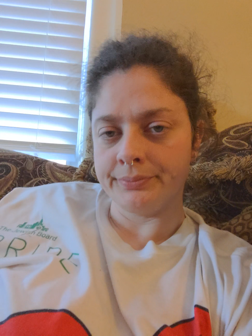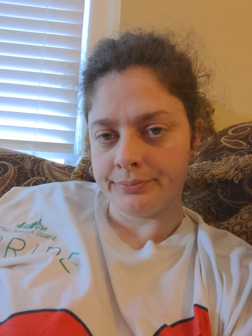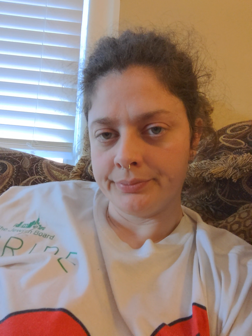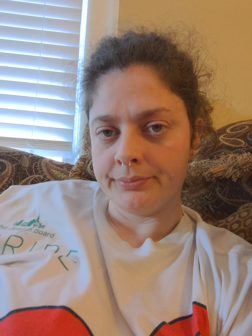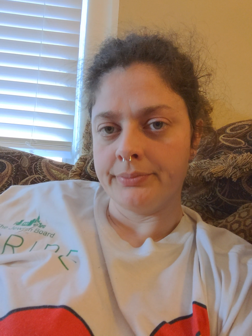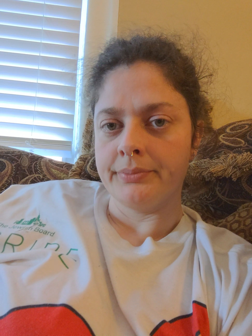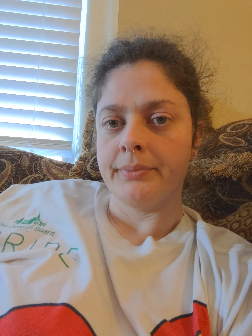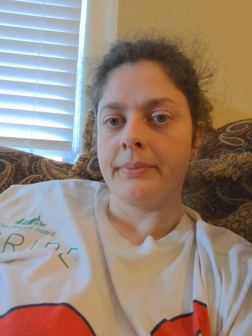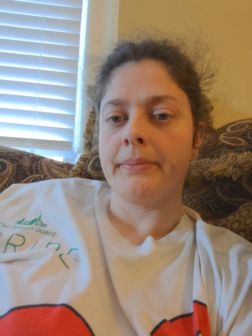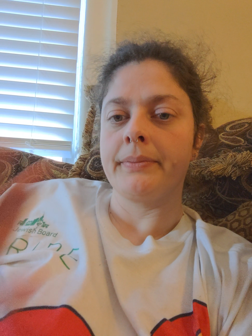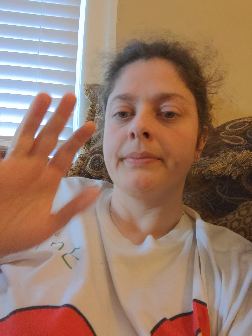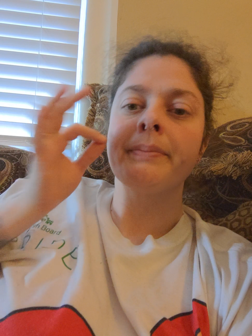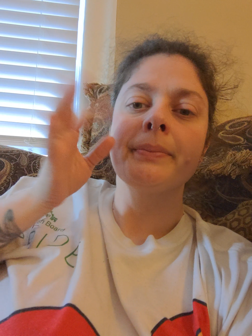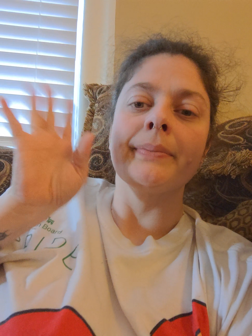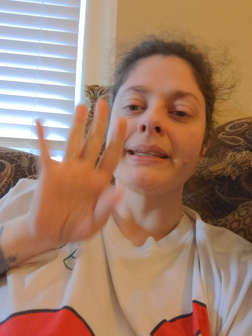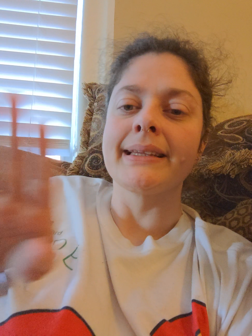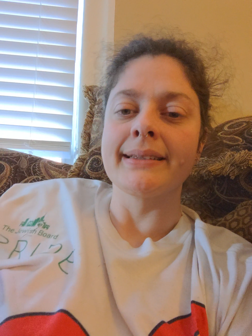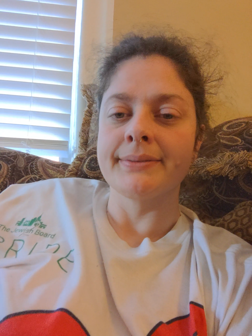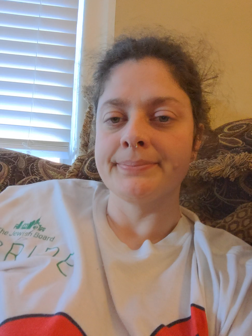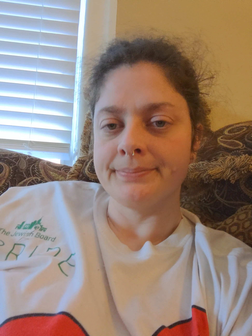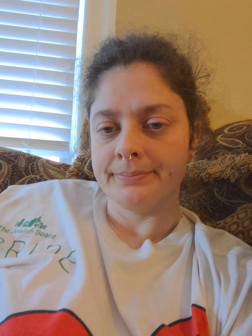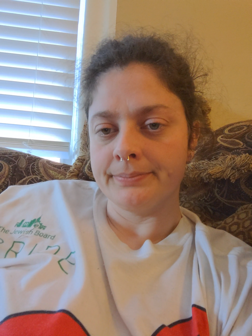bee